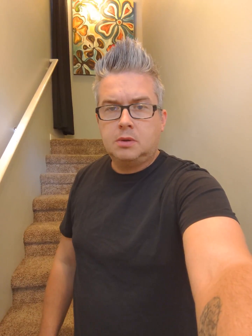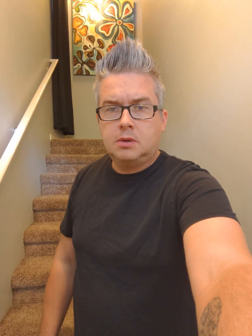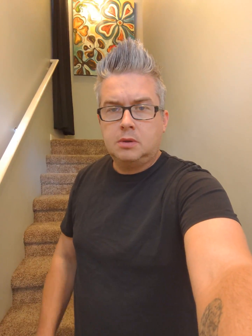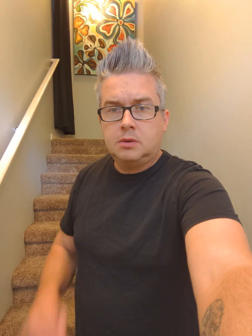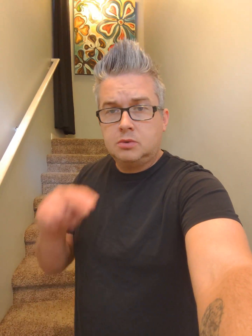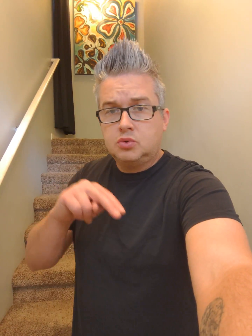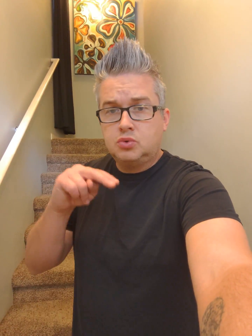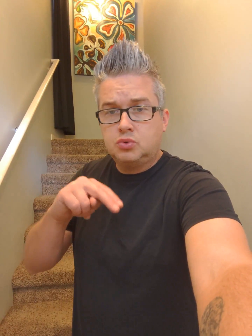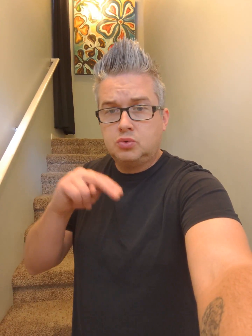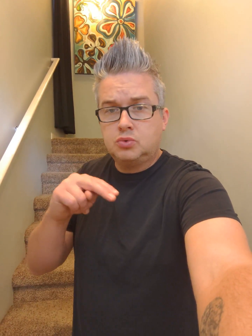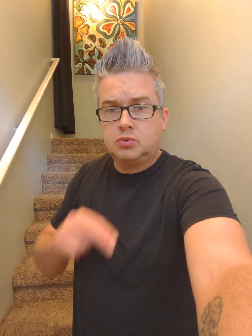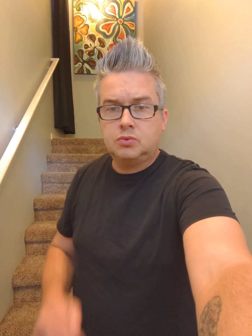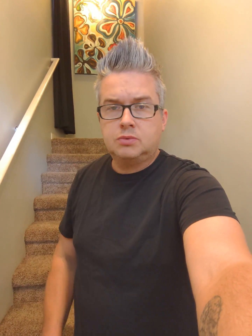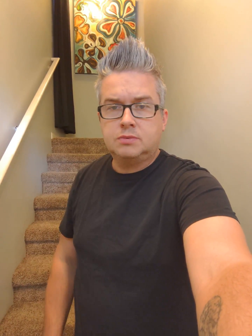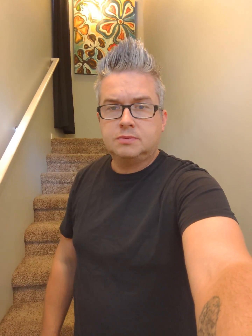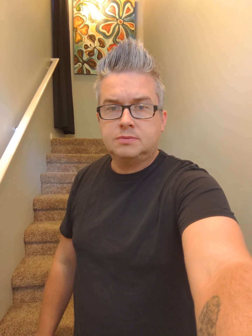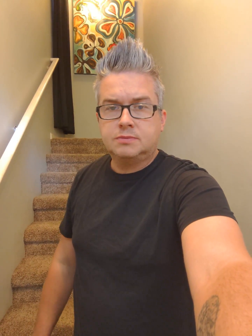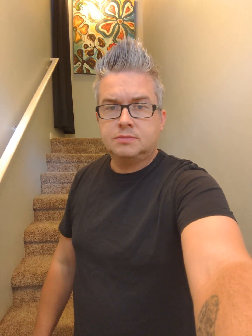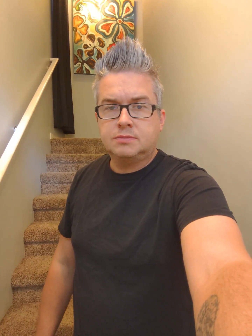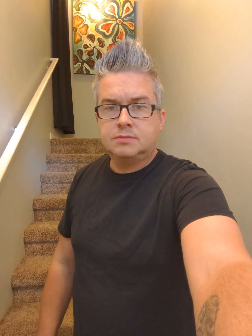nurse